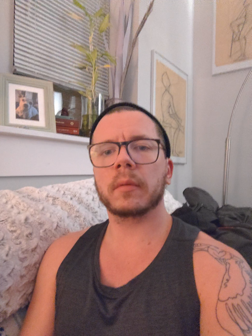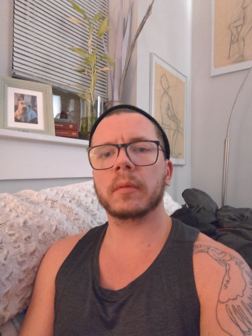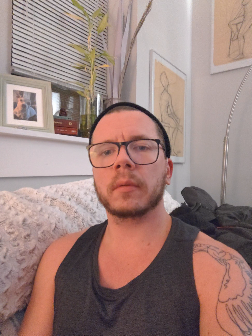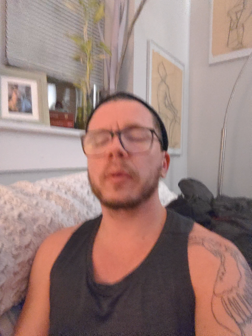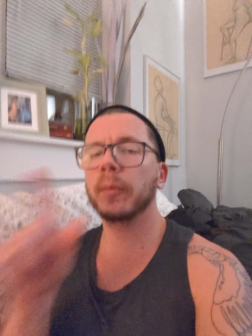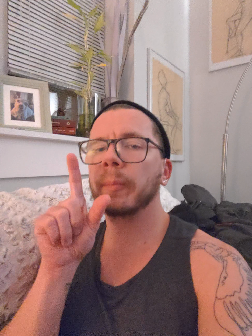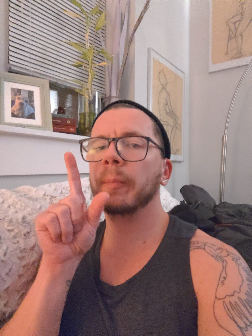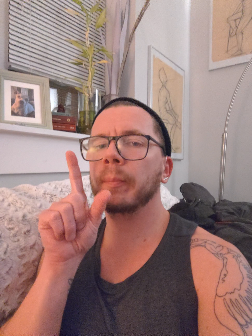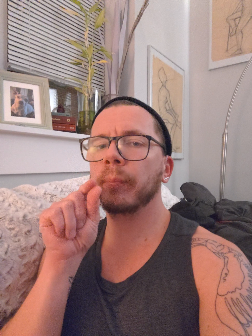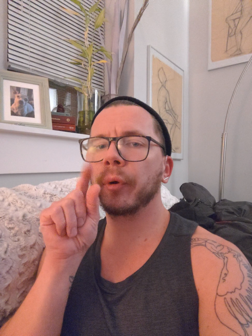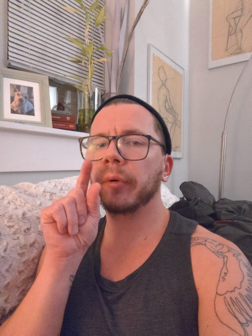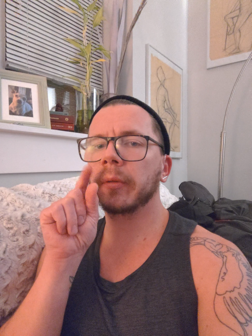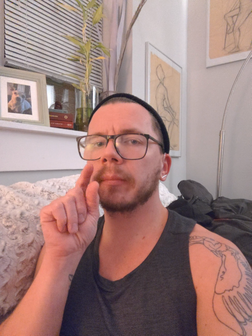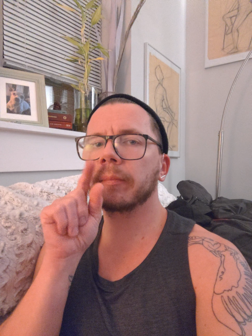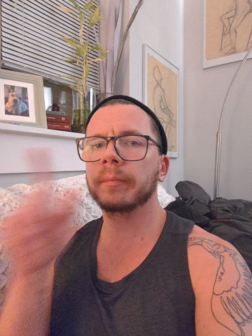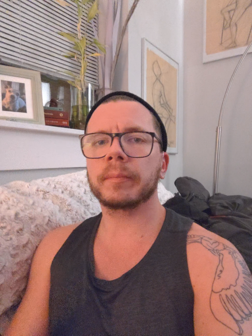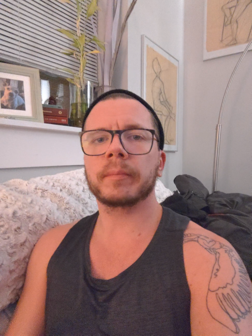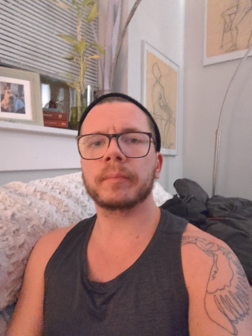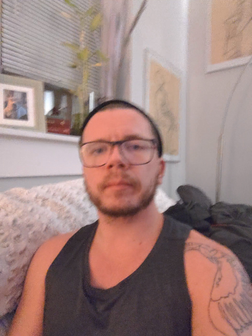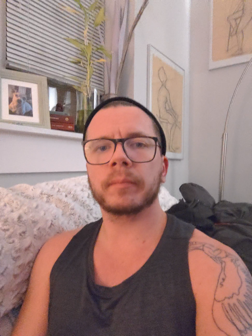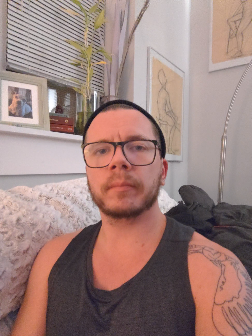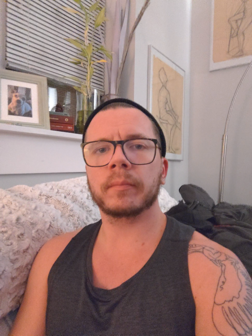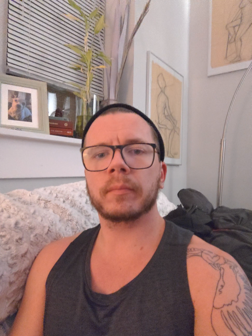bird